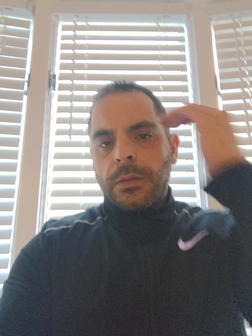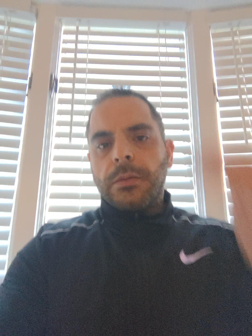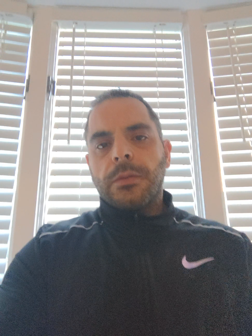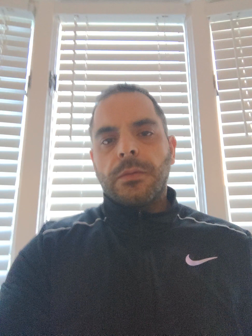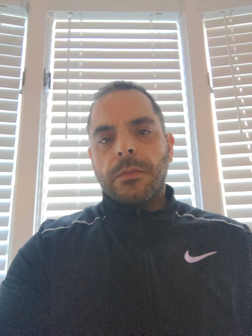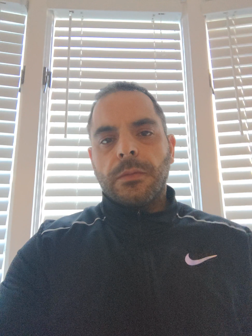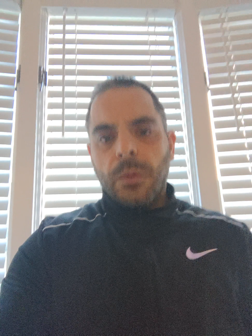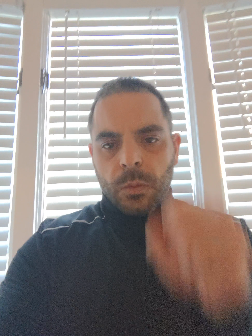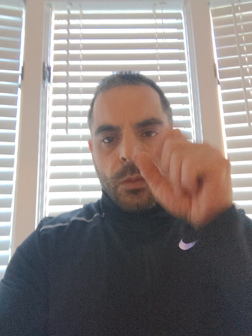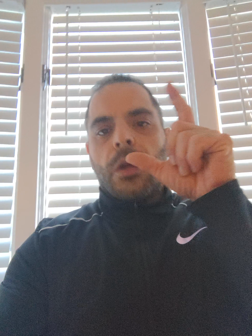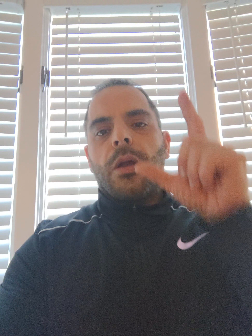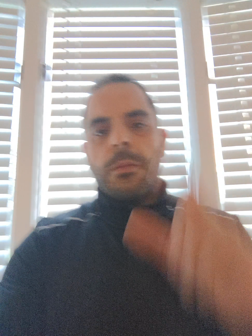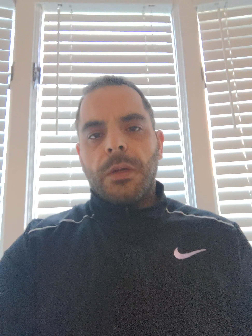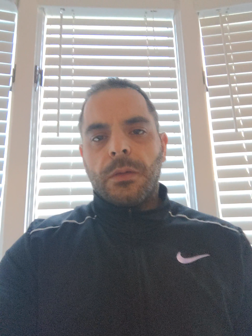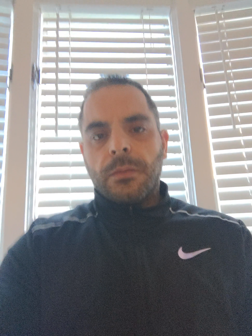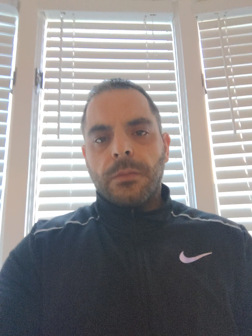wake